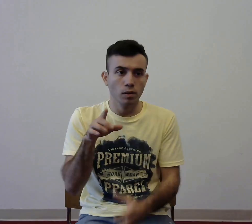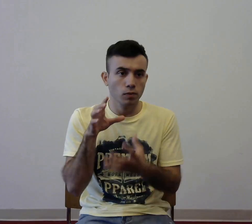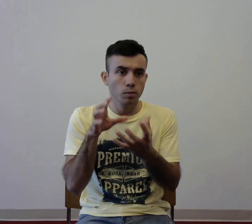avtobus